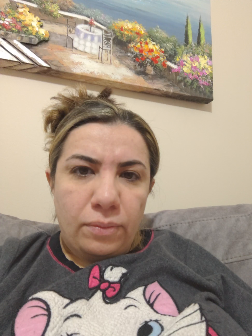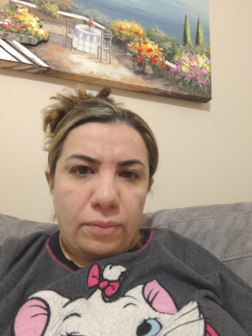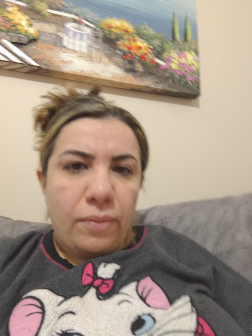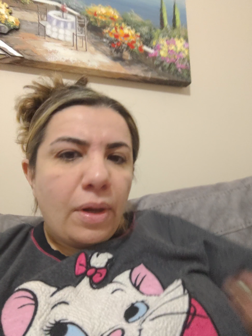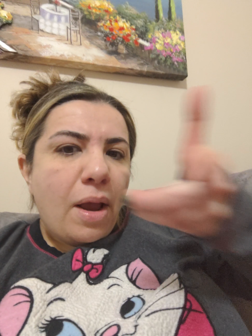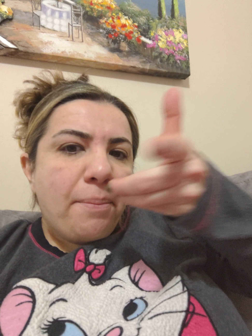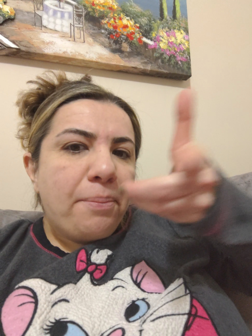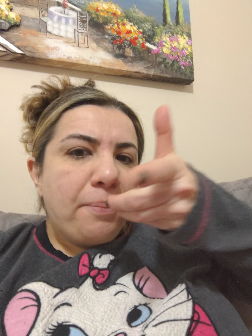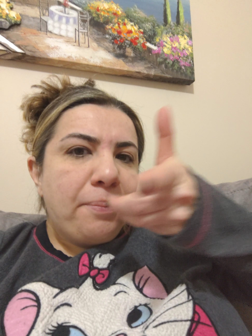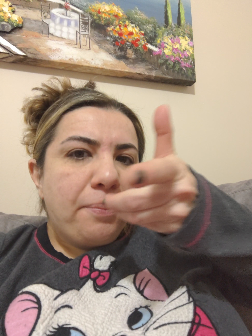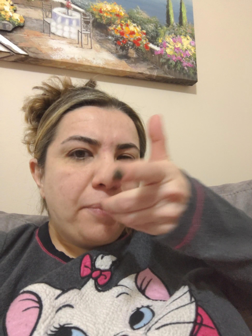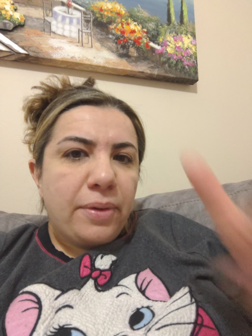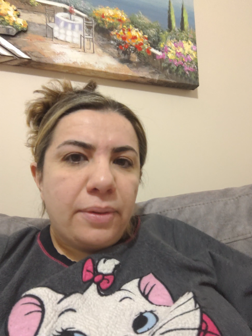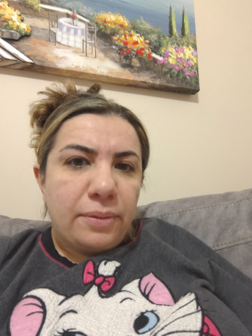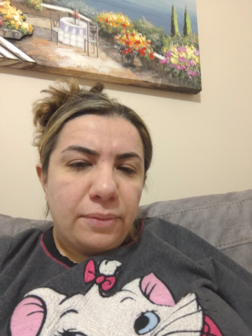pizza